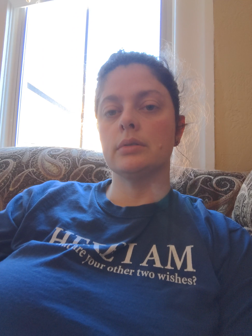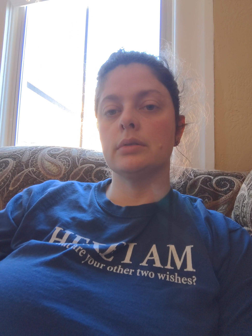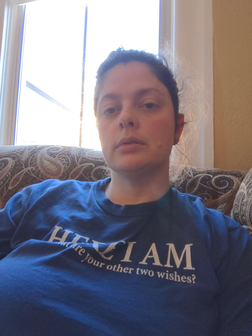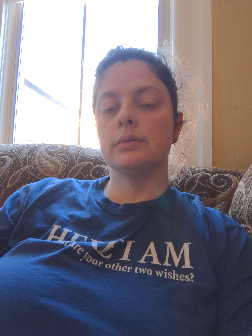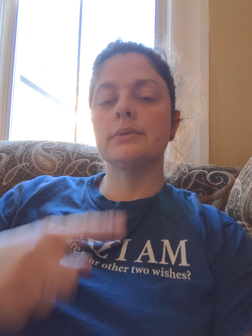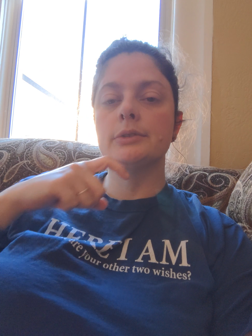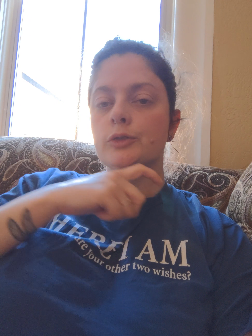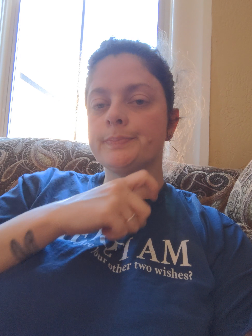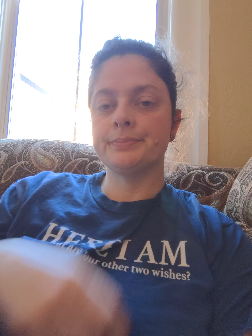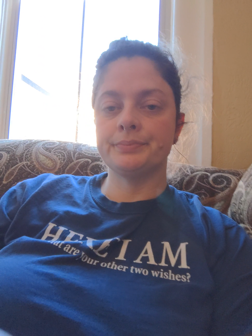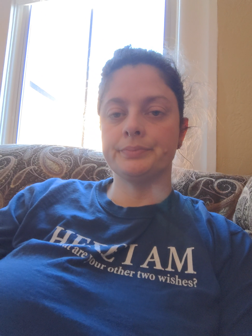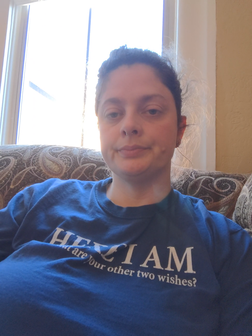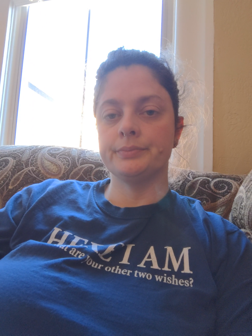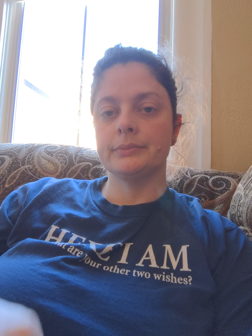cereal